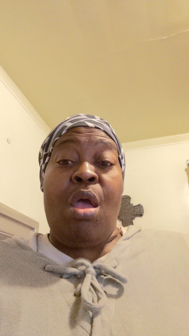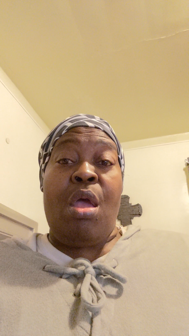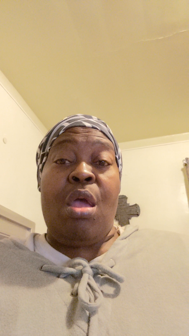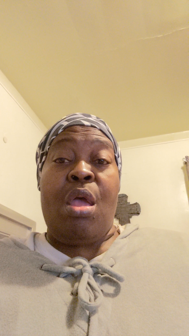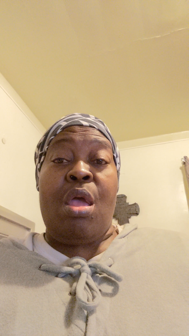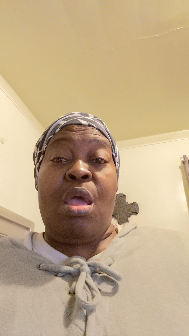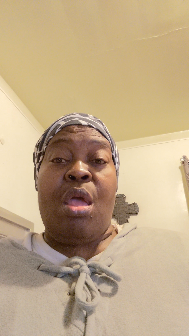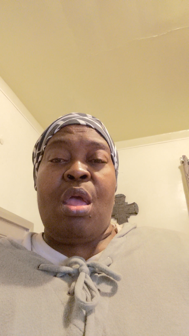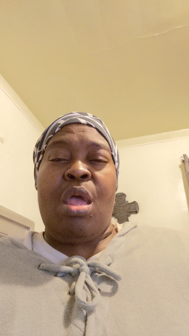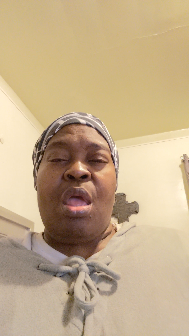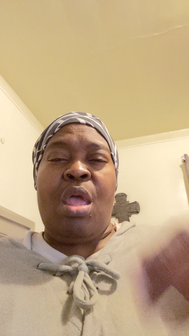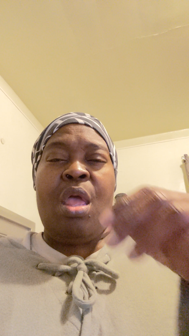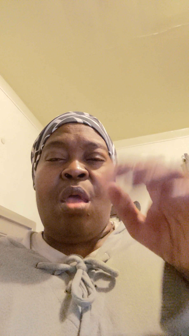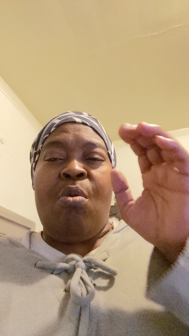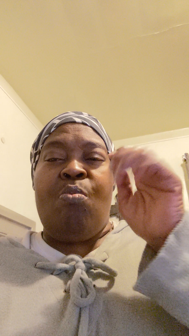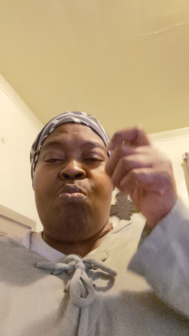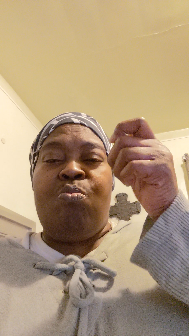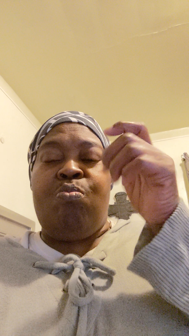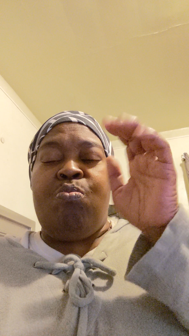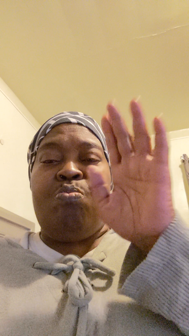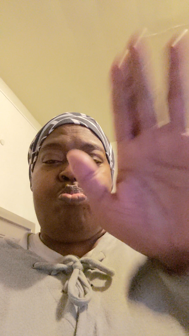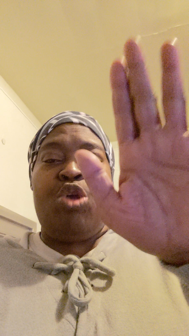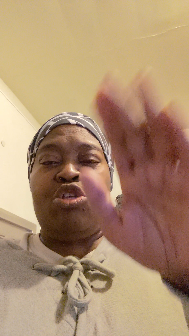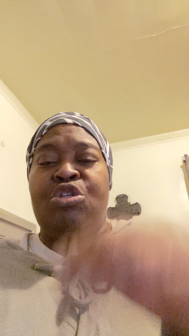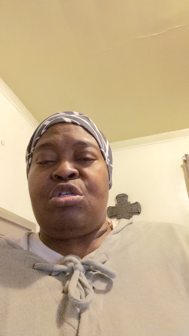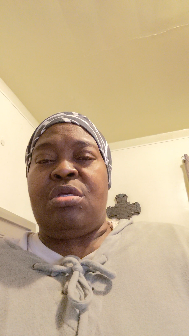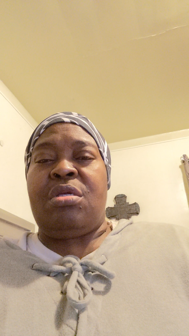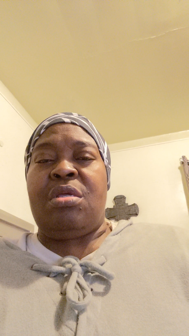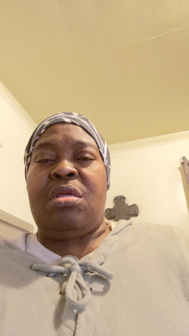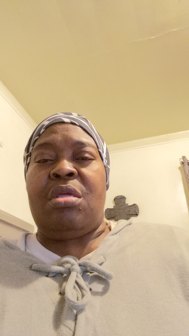push